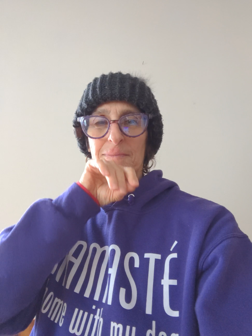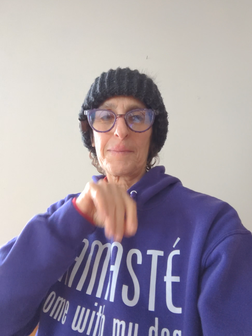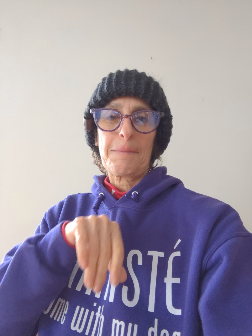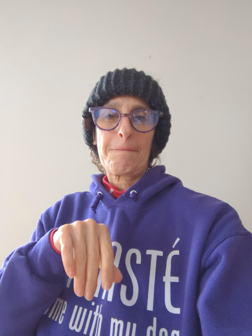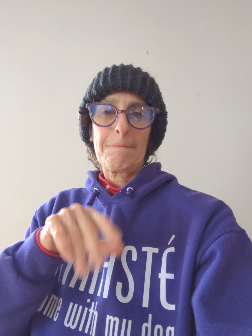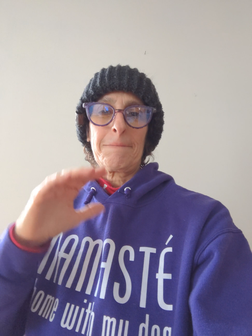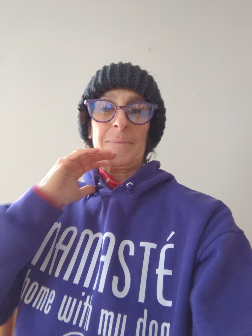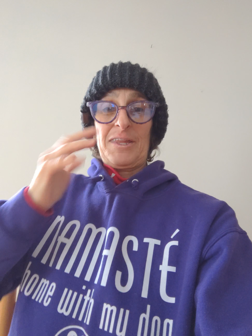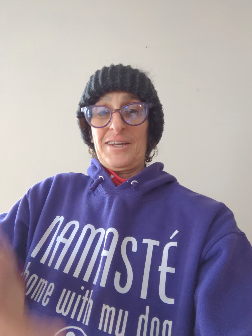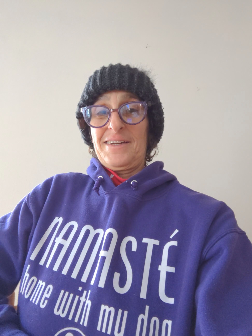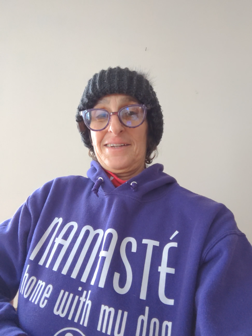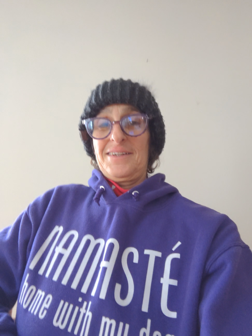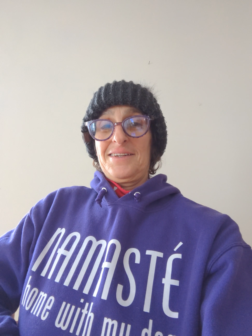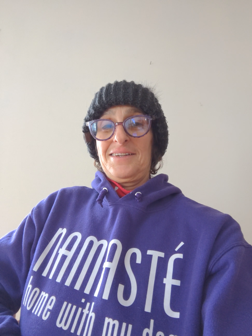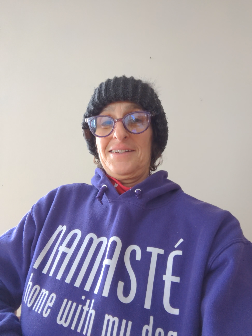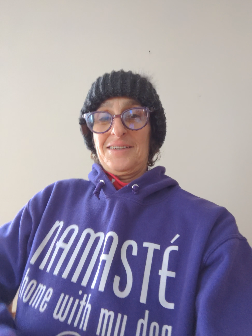shirt